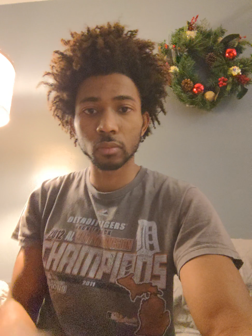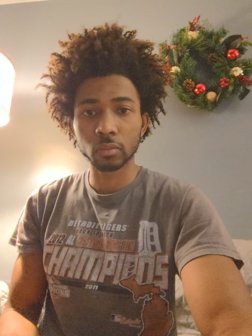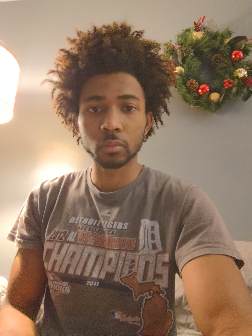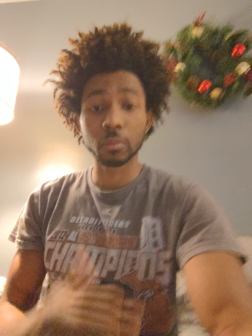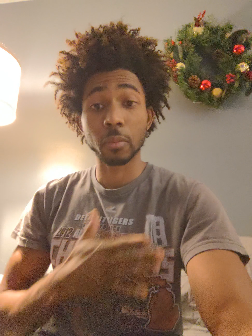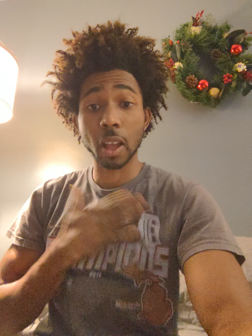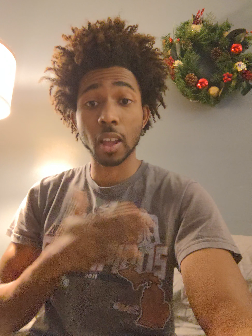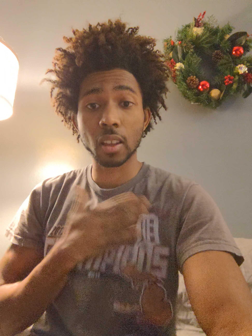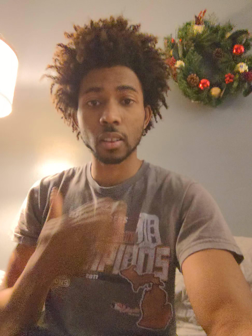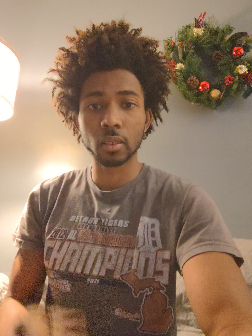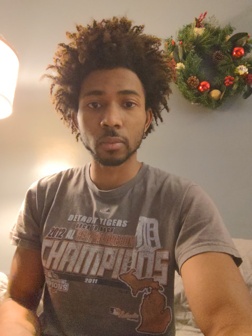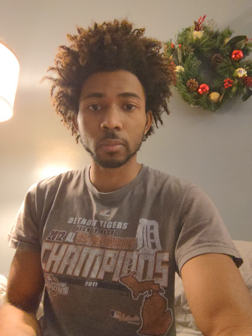happy